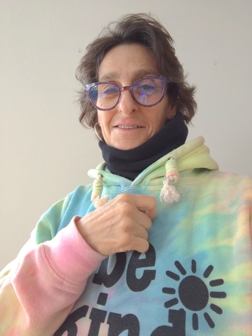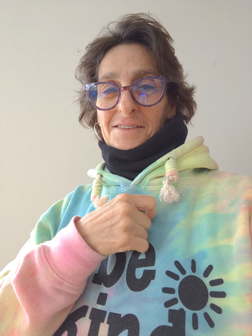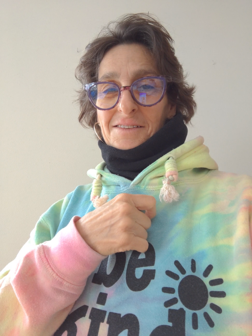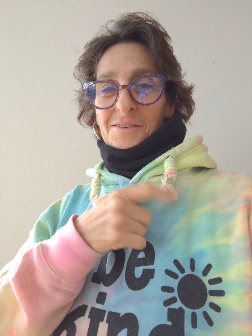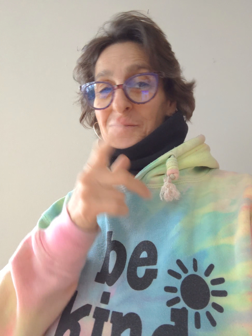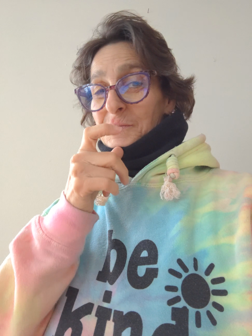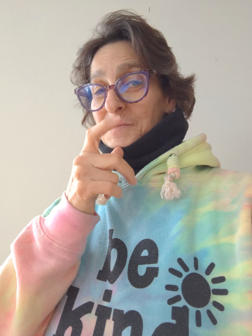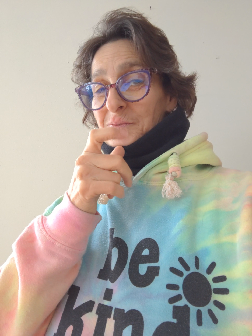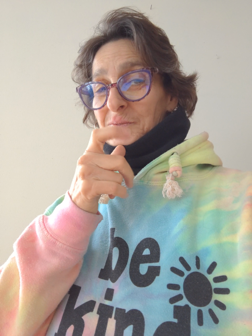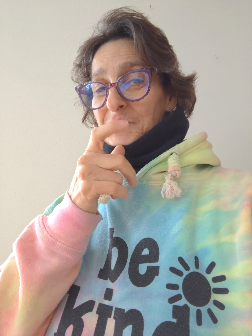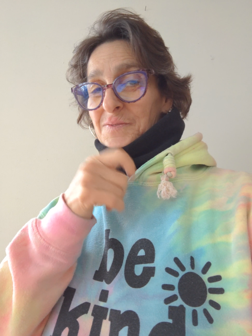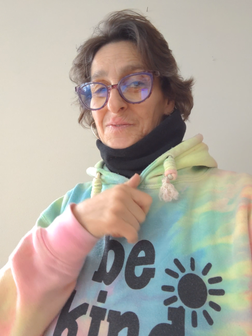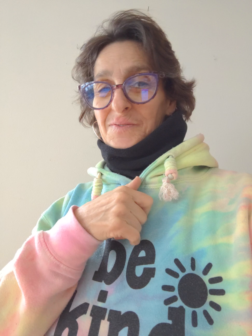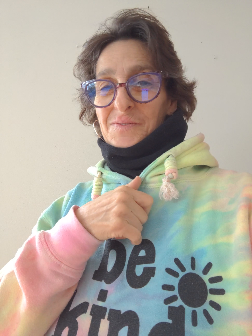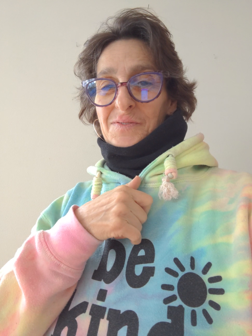who